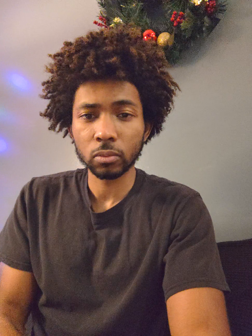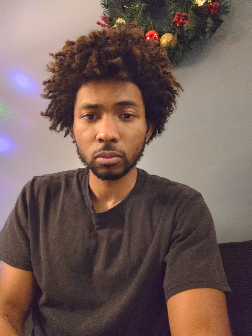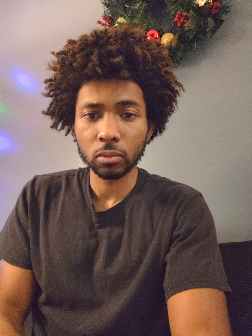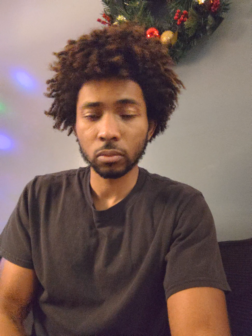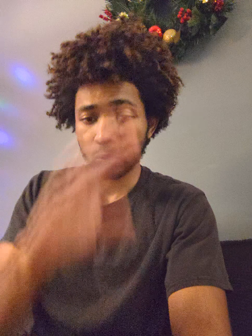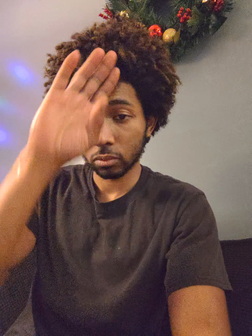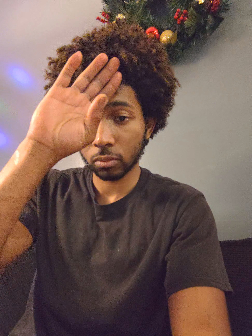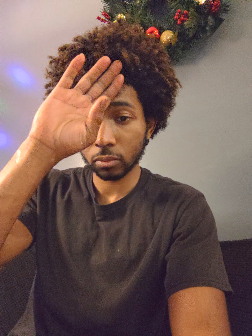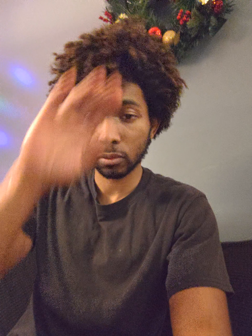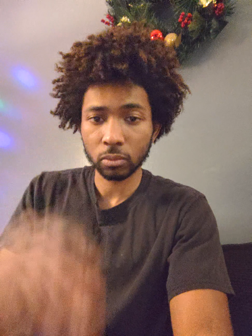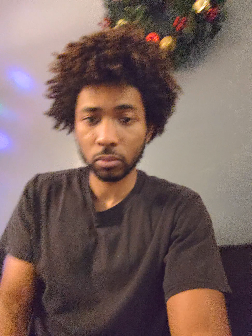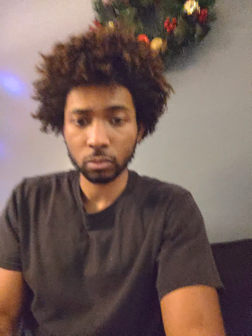fireman